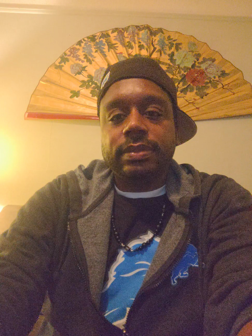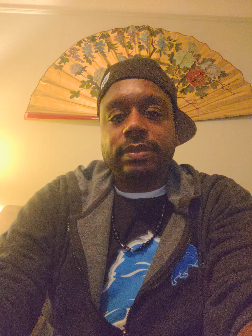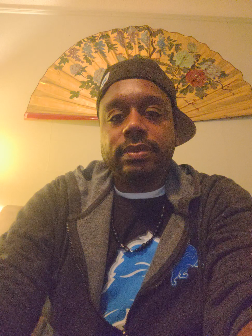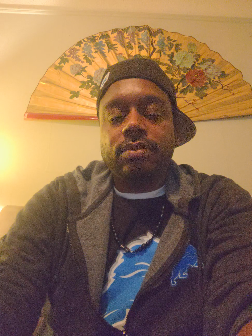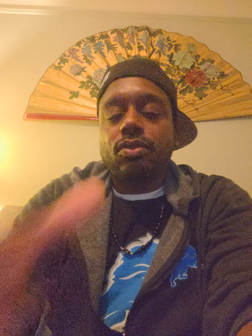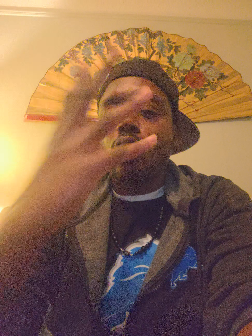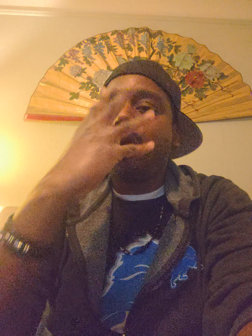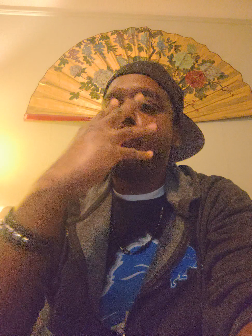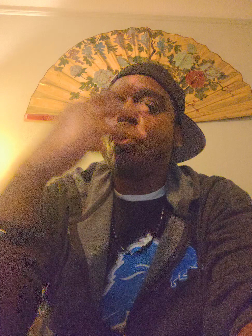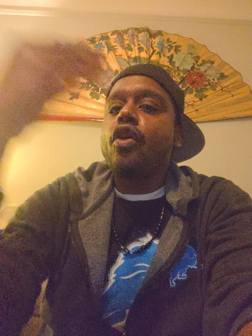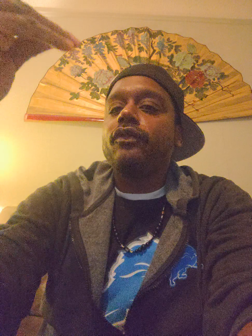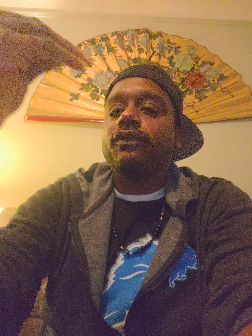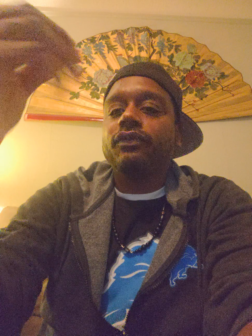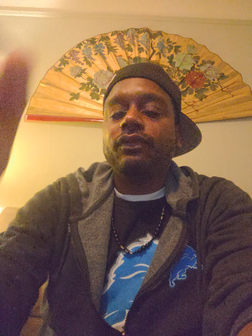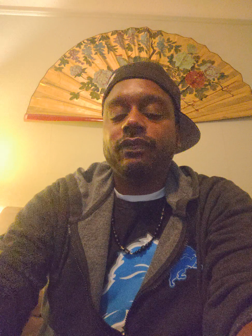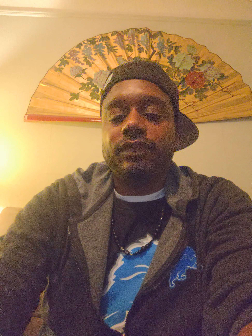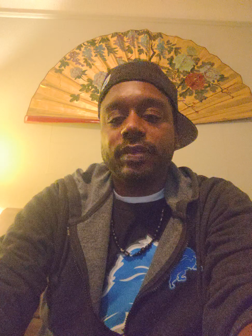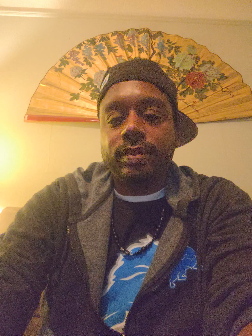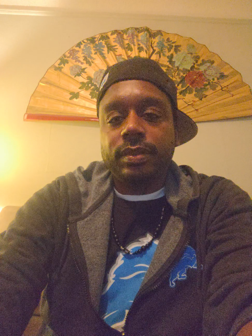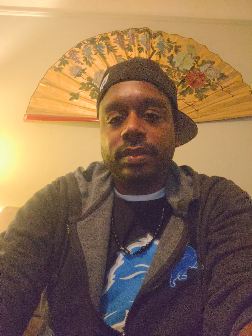wolf